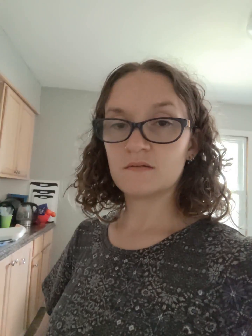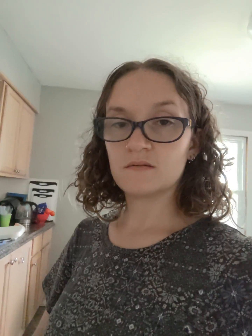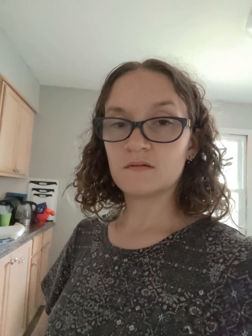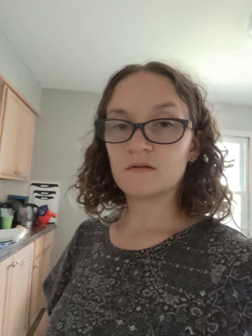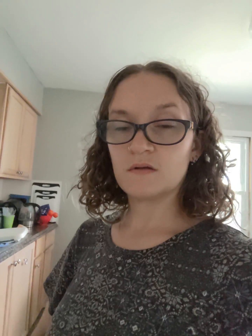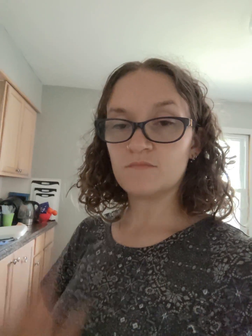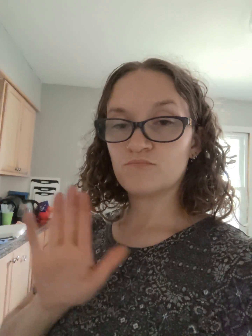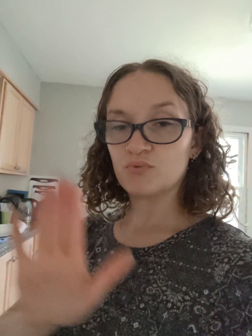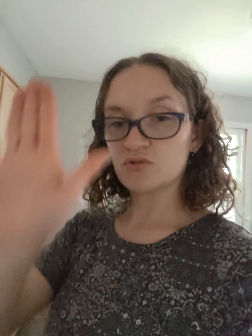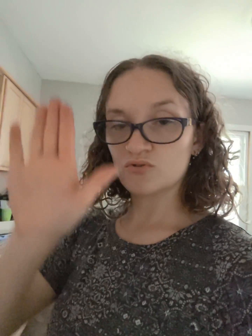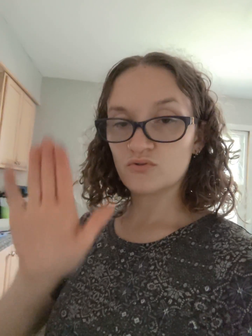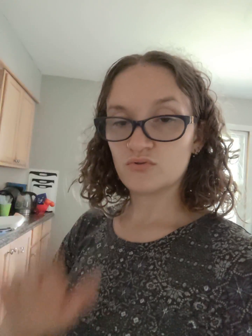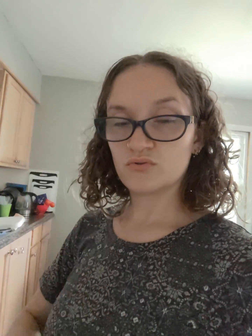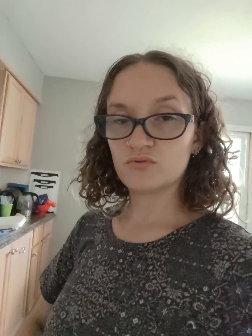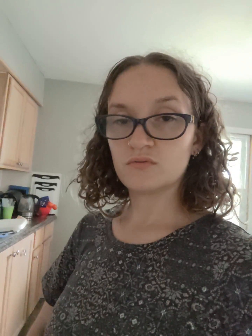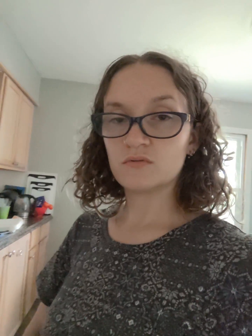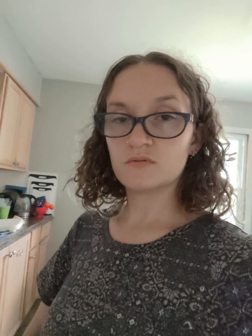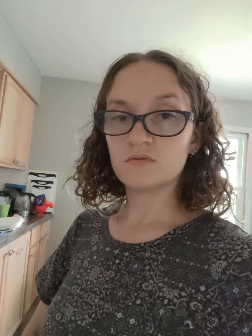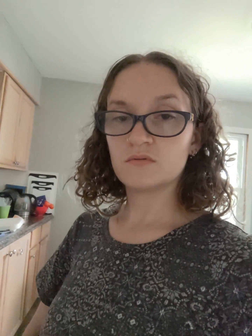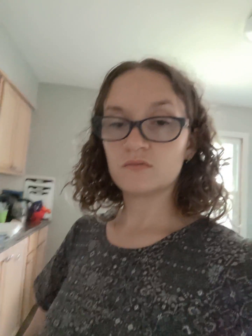push